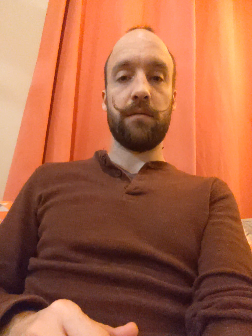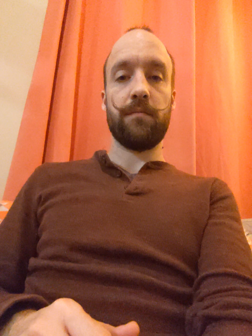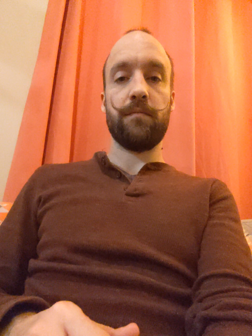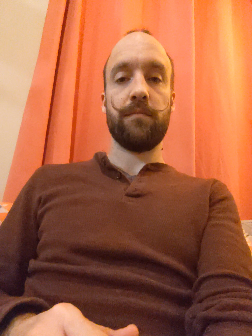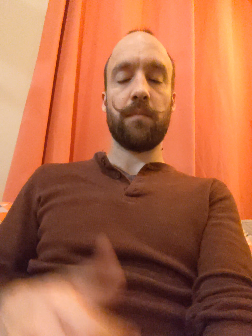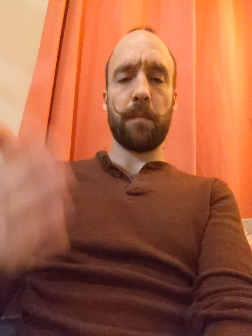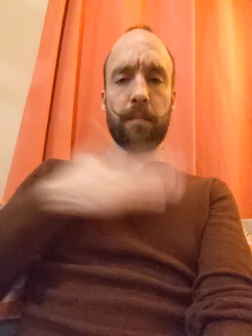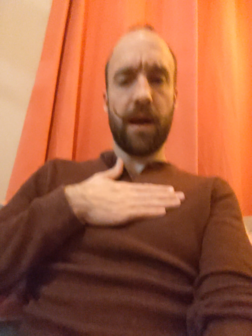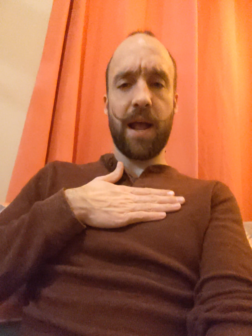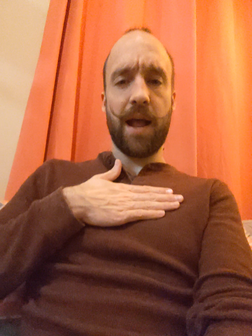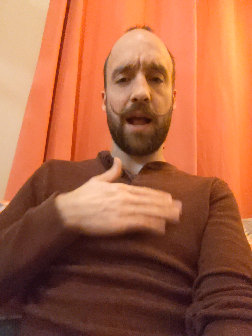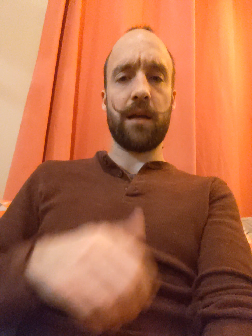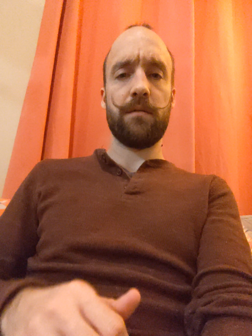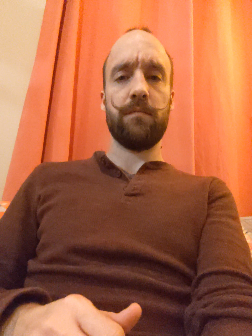my